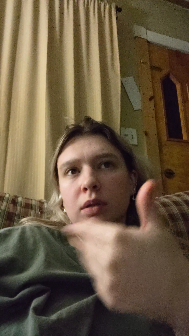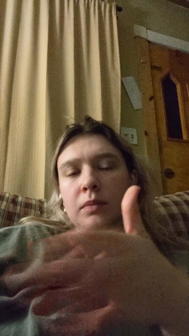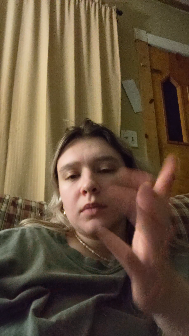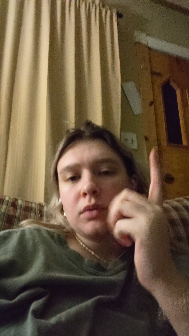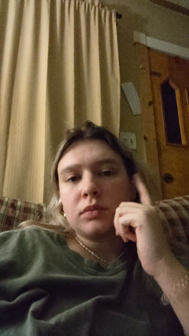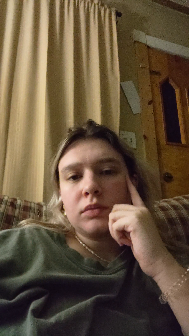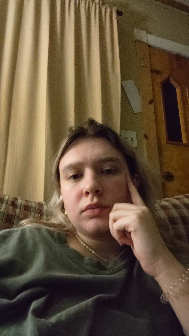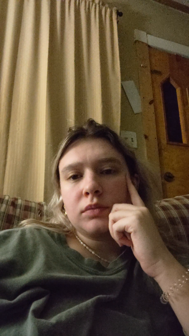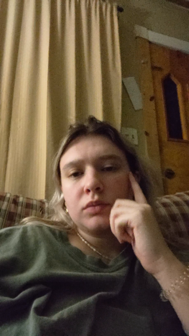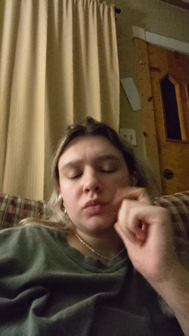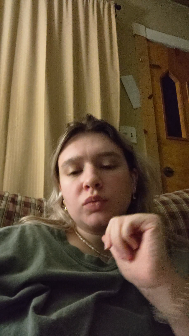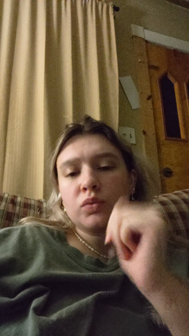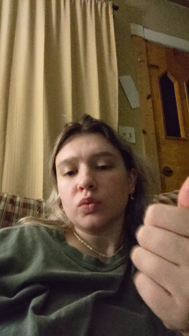don't